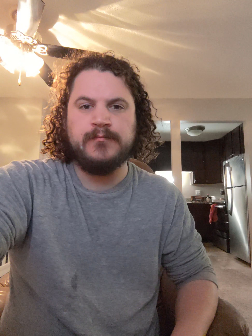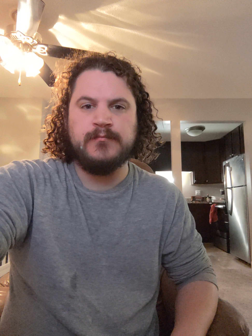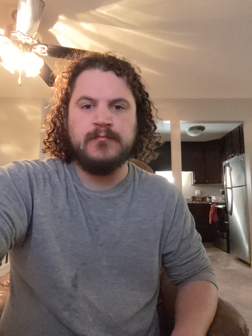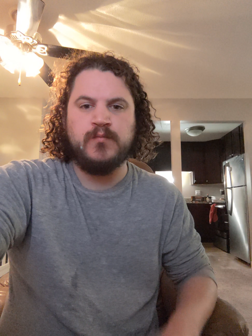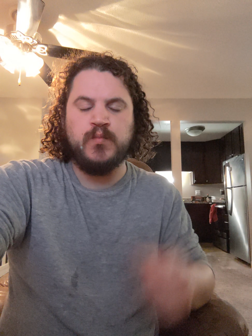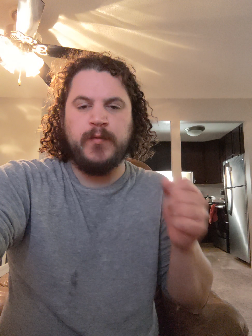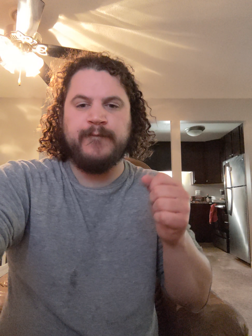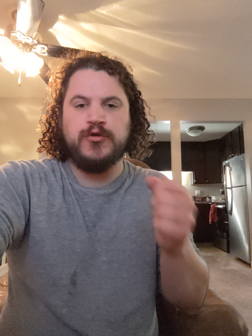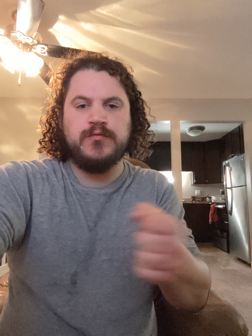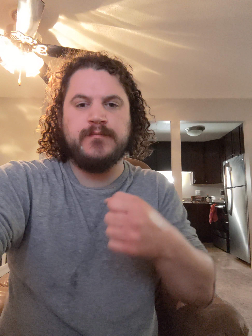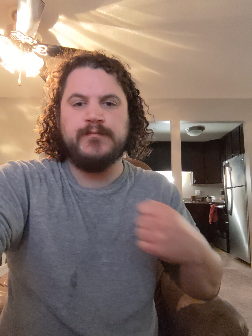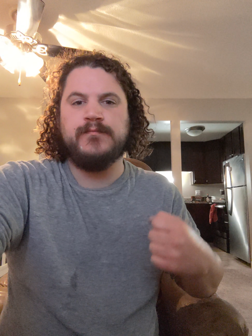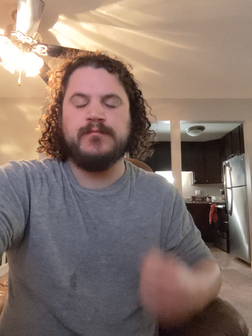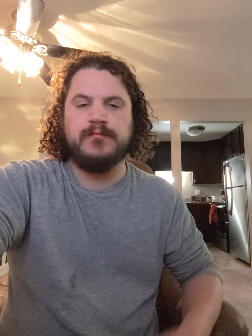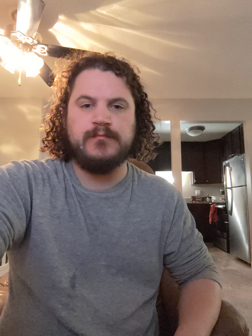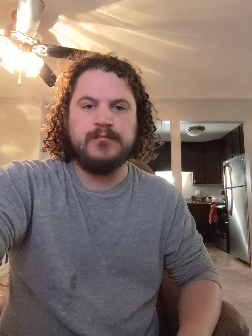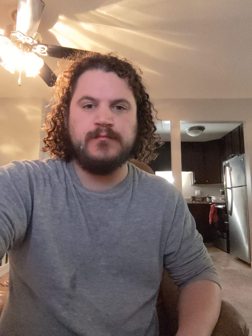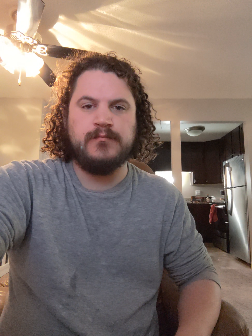refrigerator